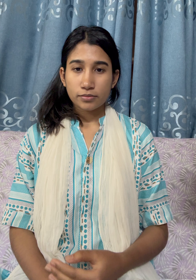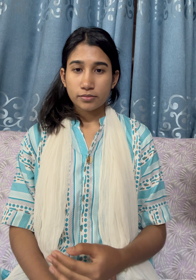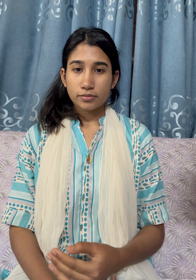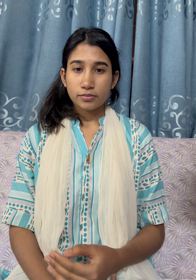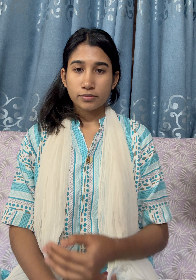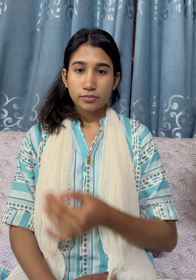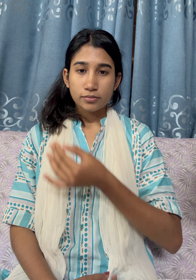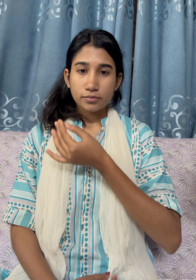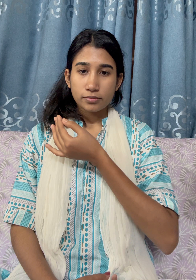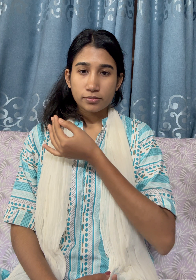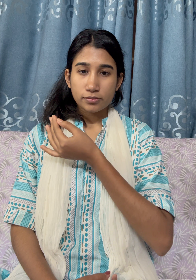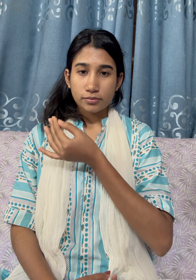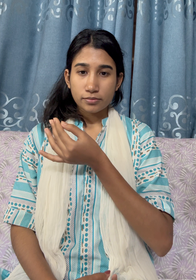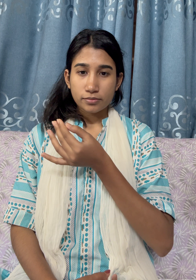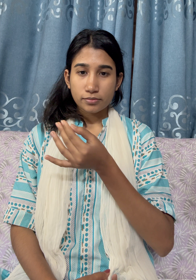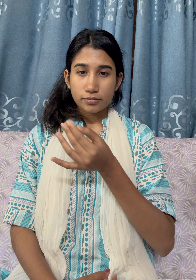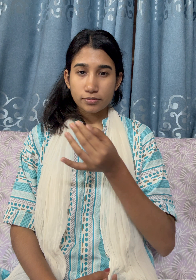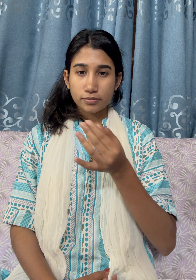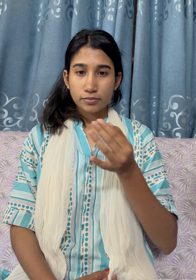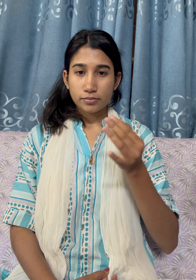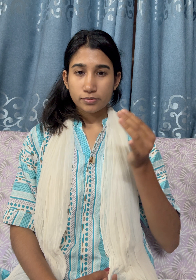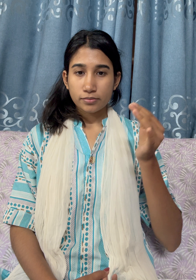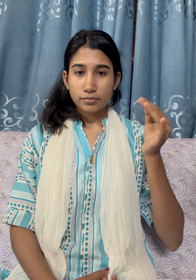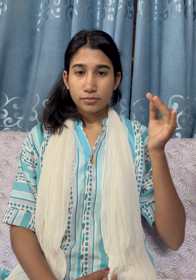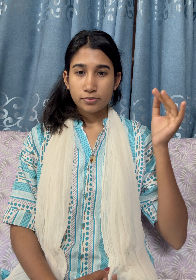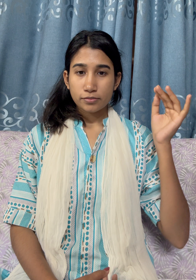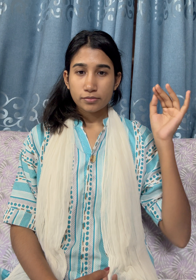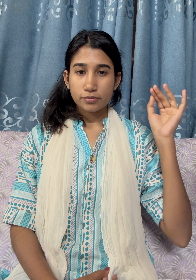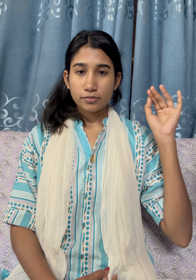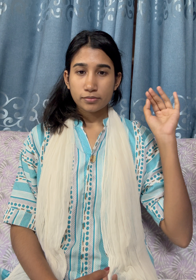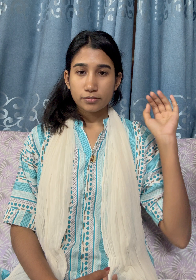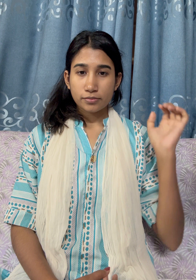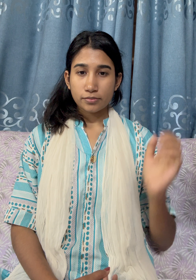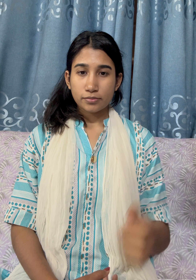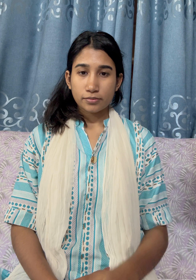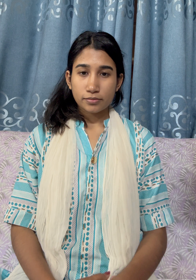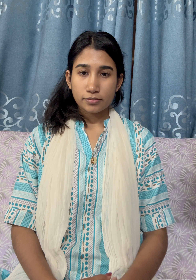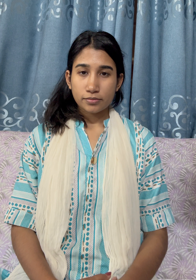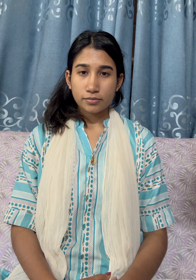গান করা